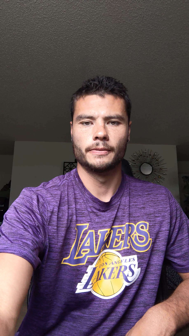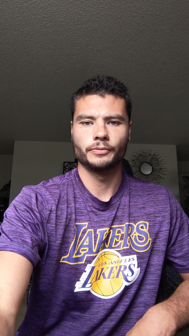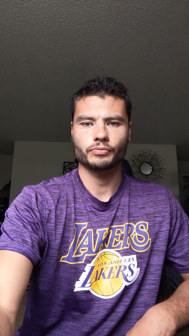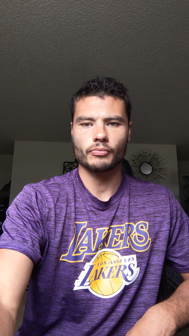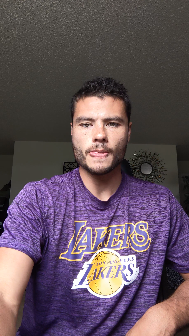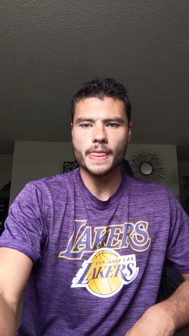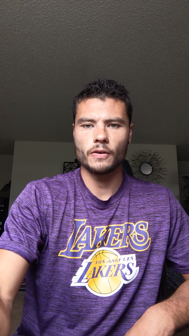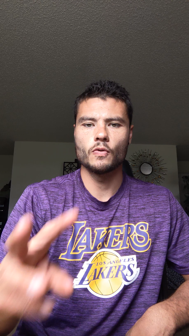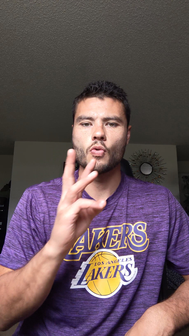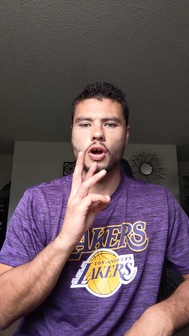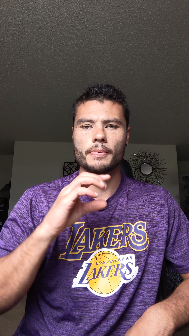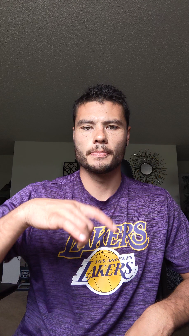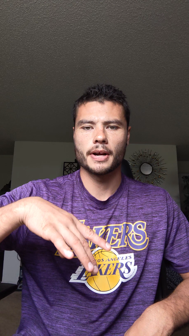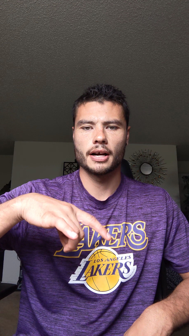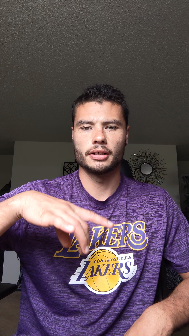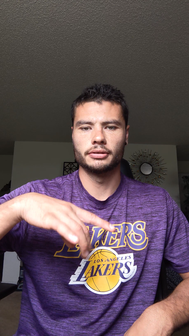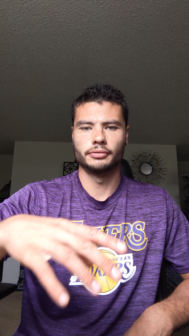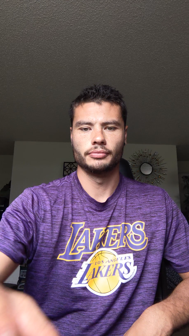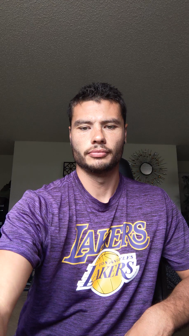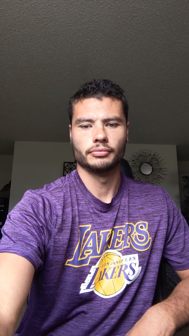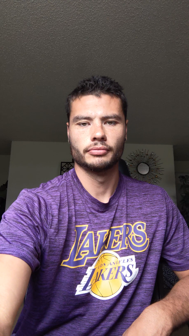melon